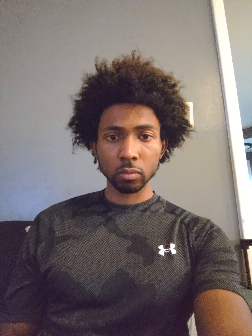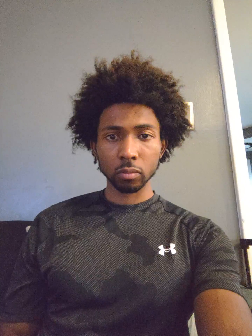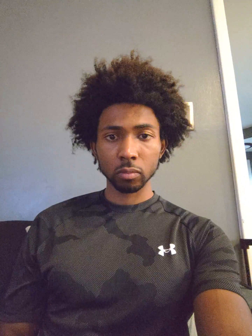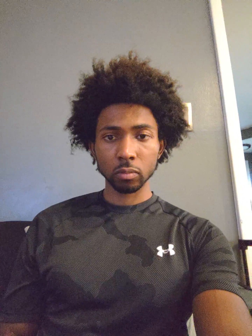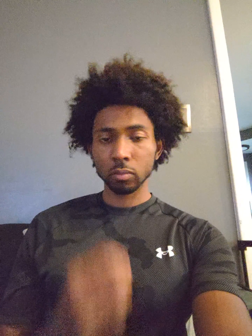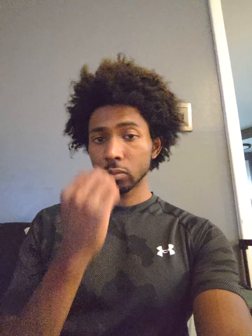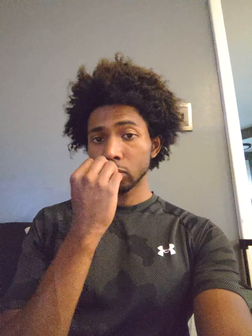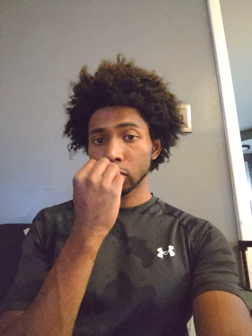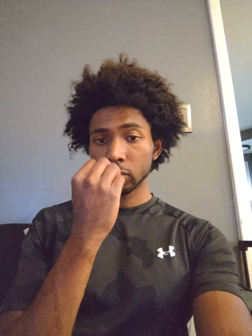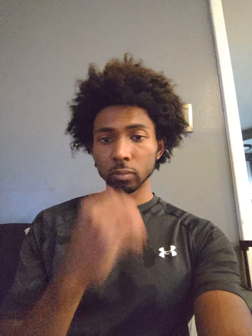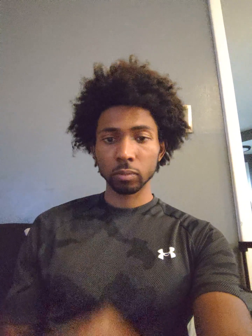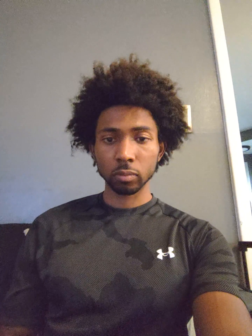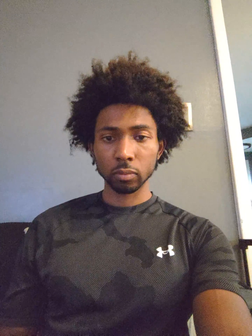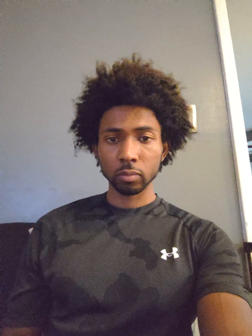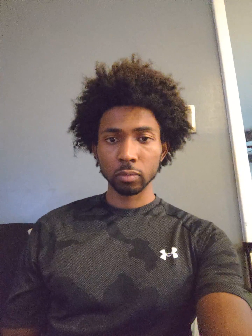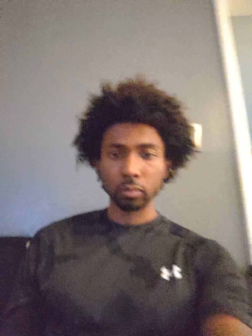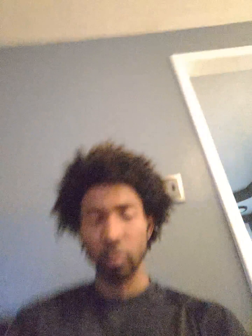eat